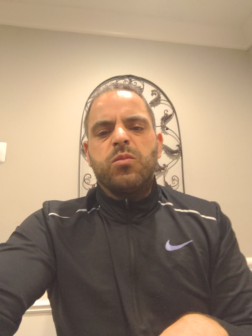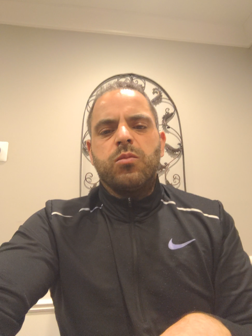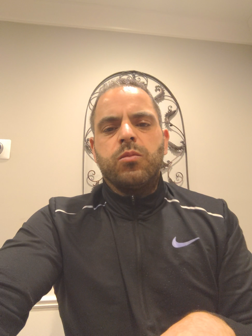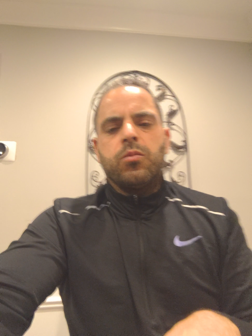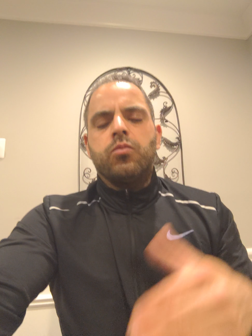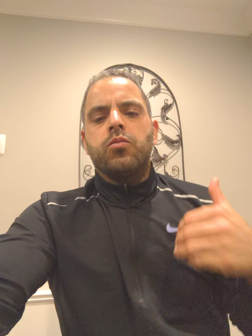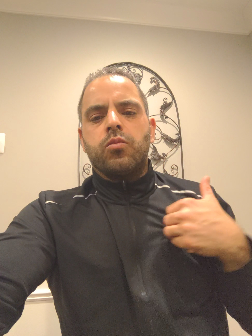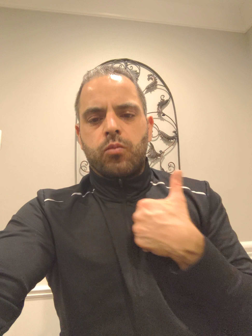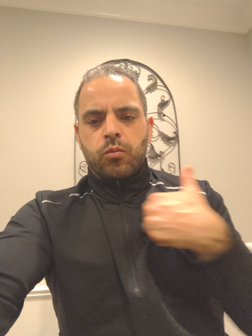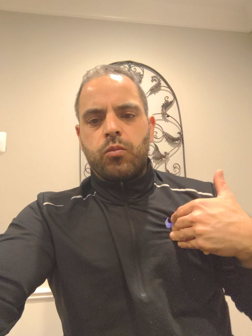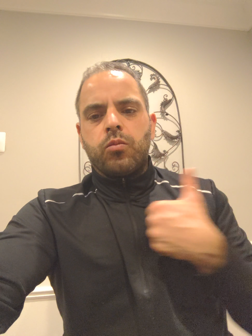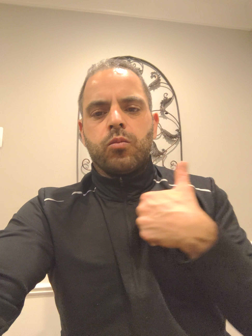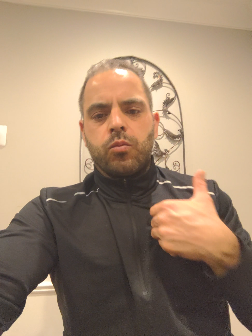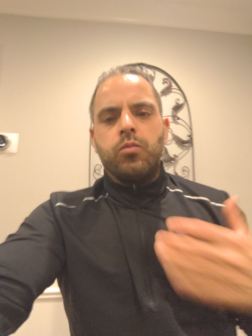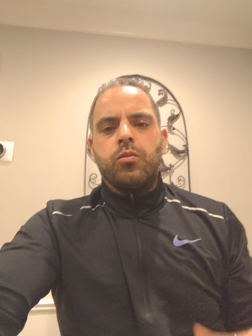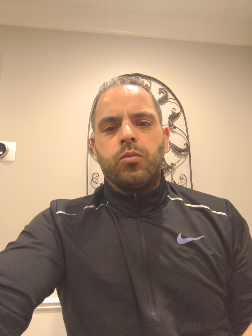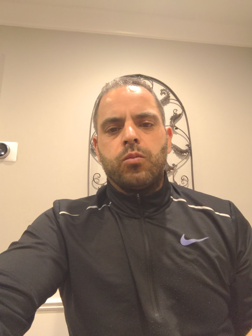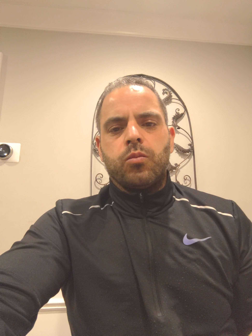animal